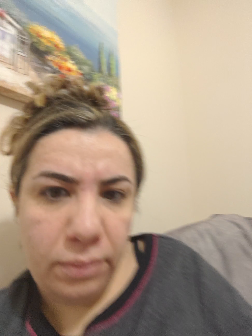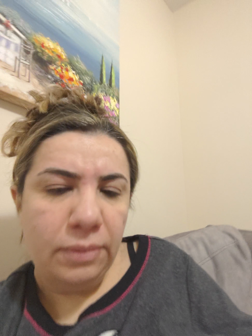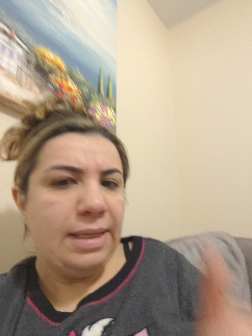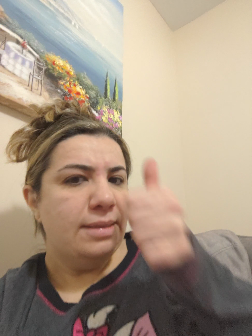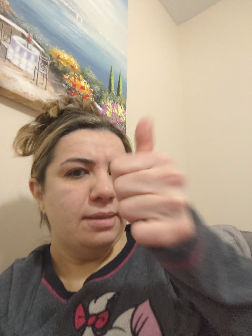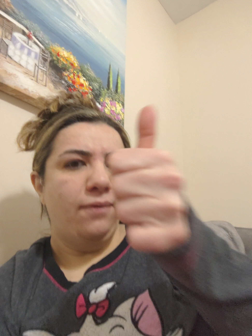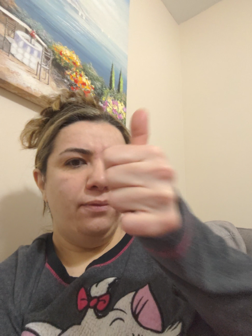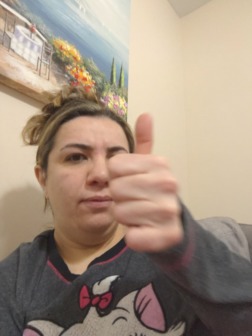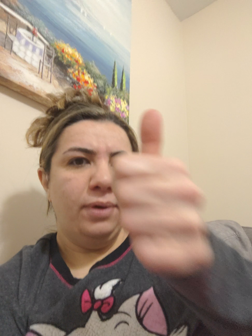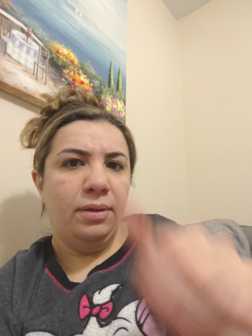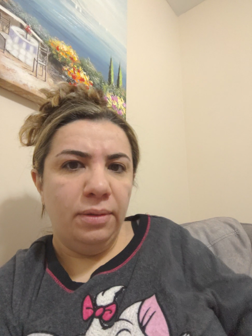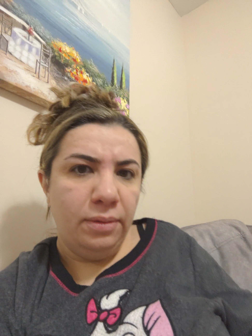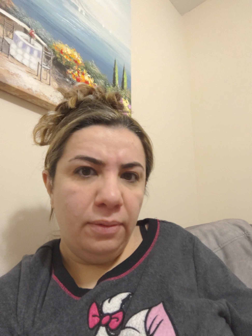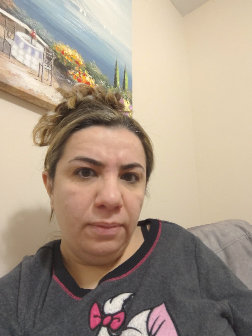yourself